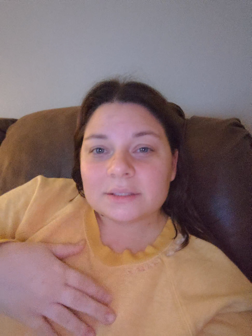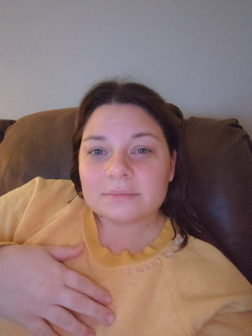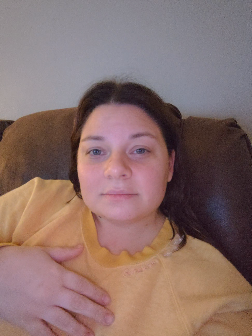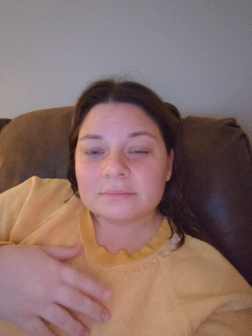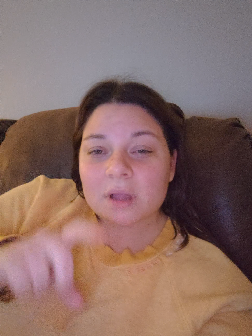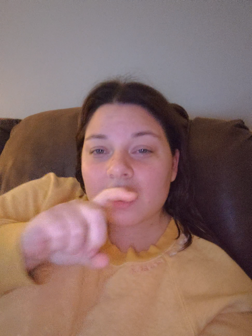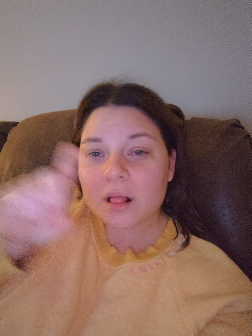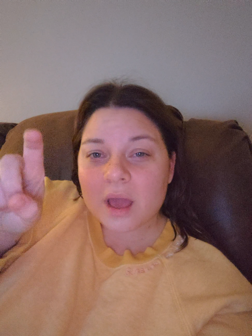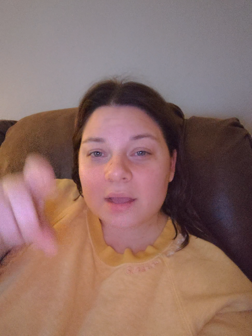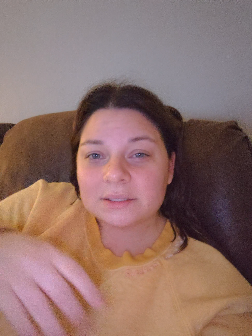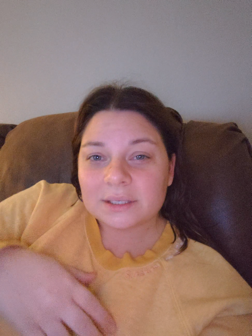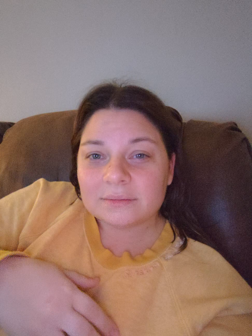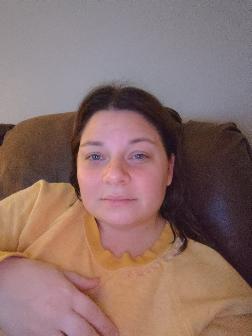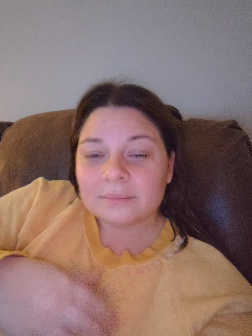closet